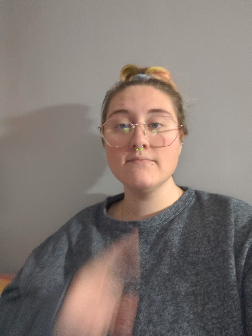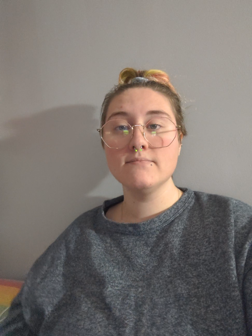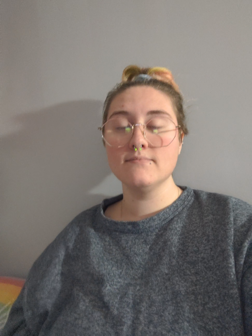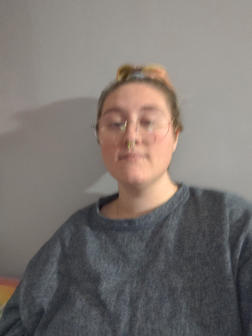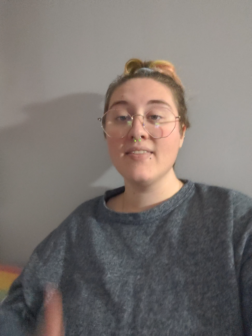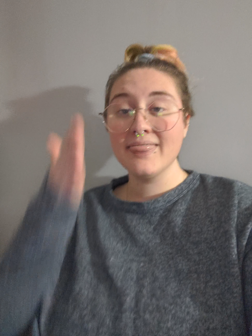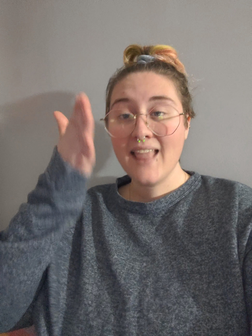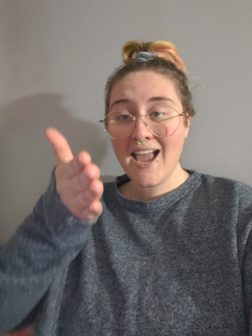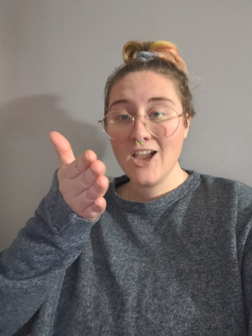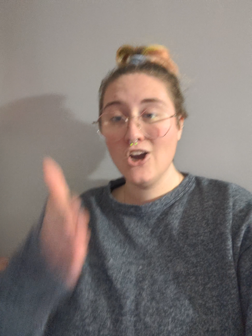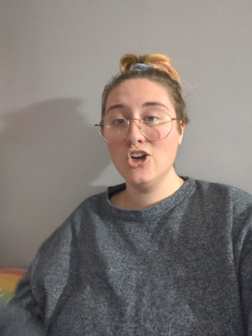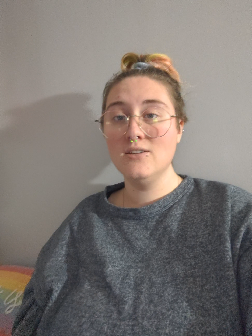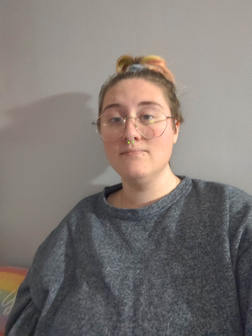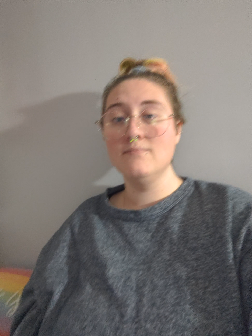there